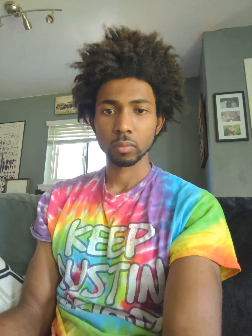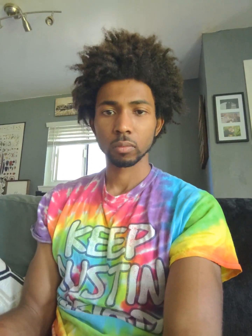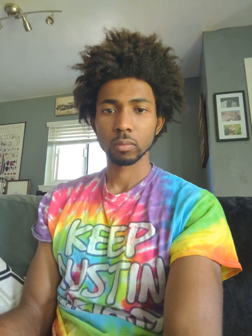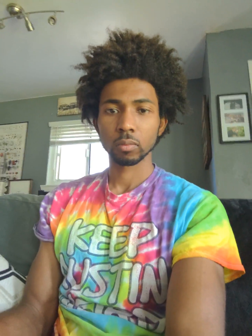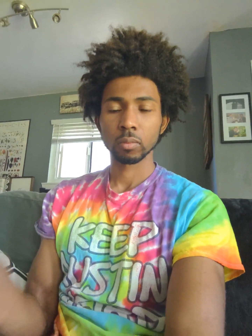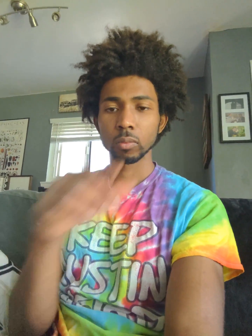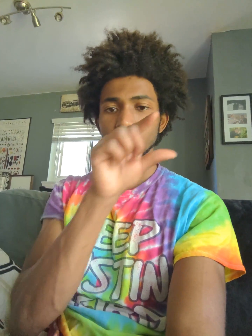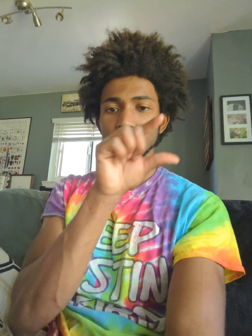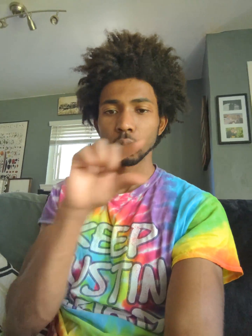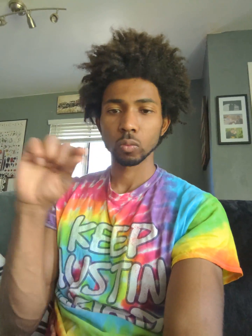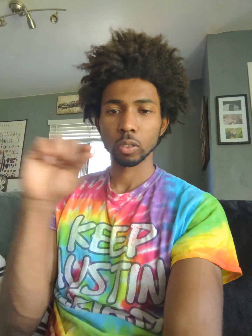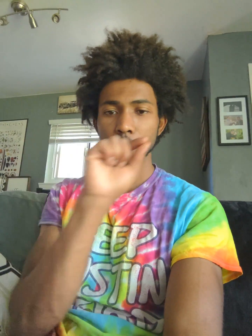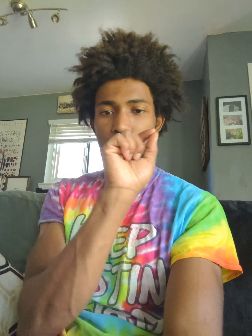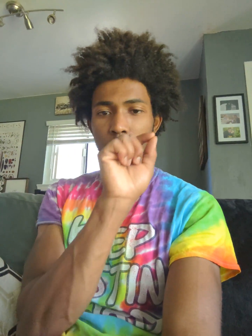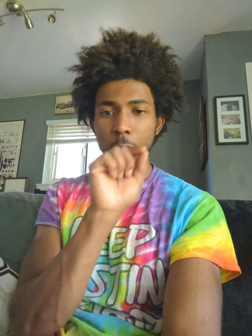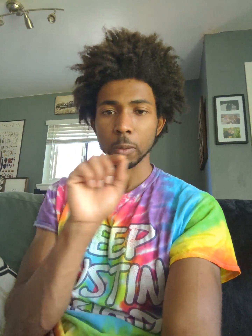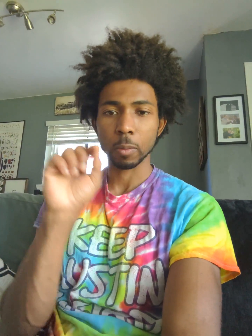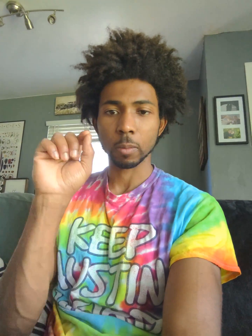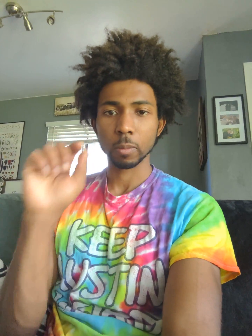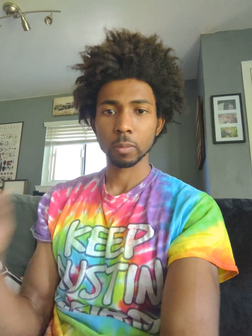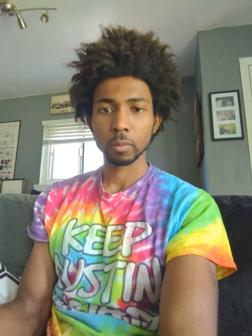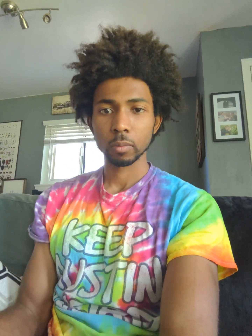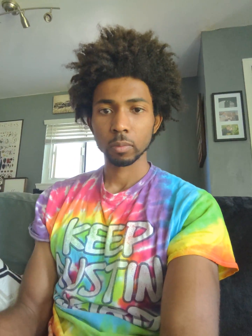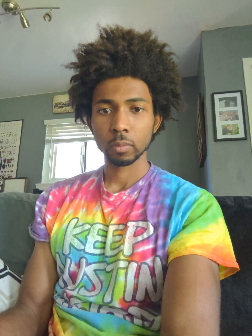peas